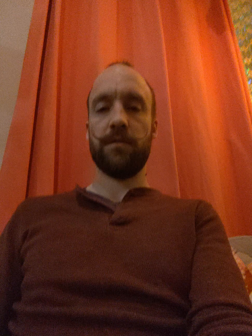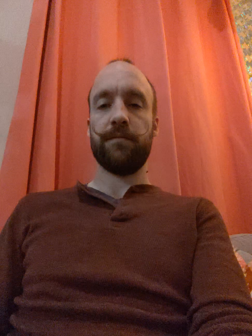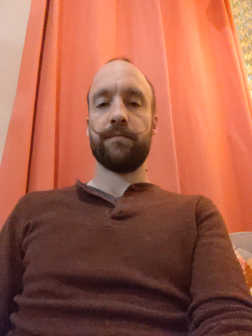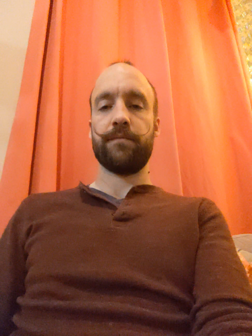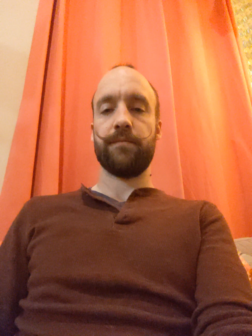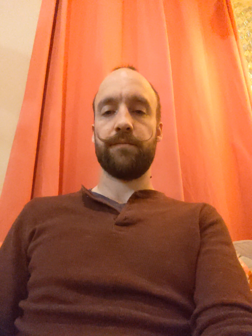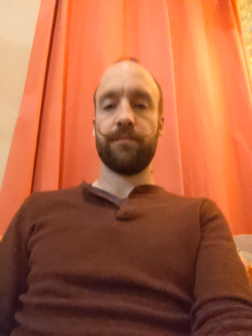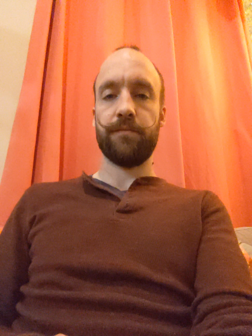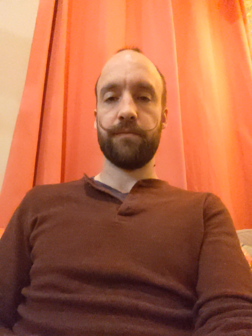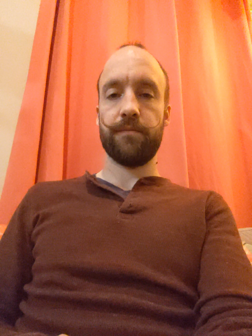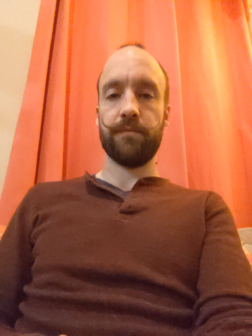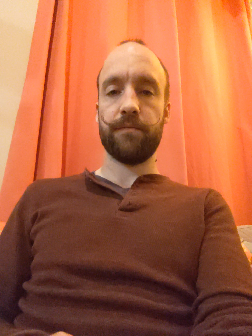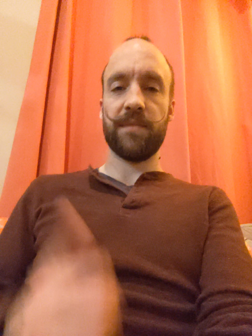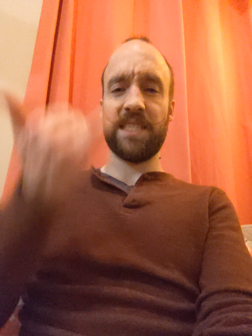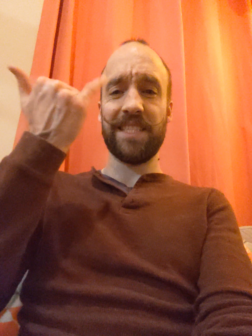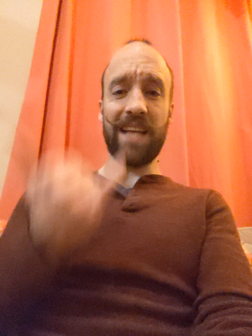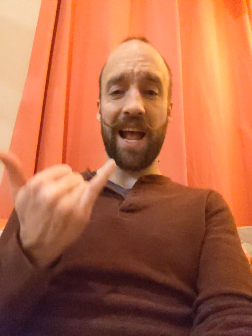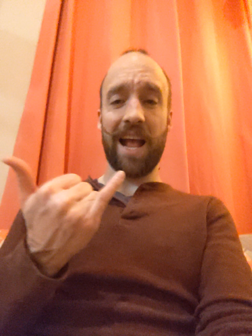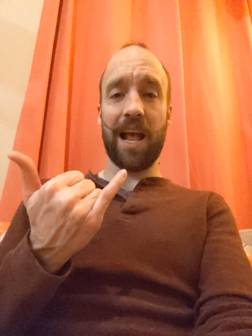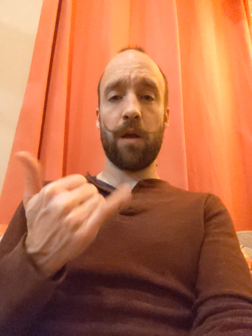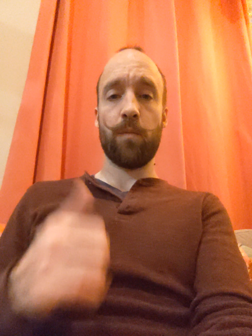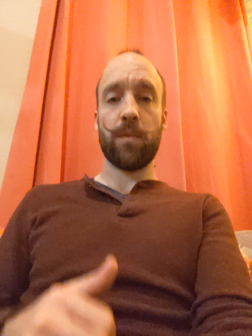now